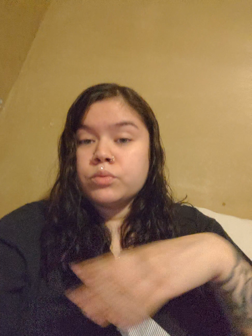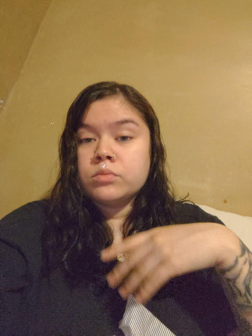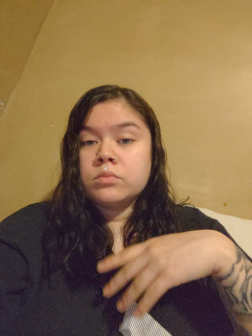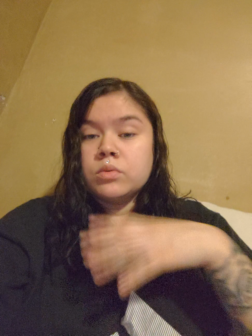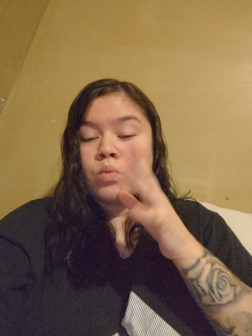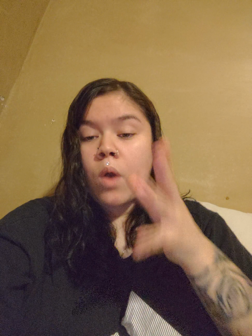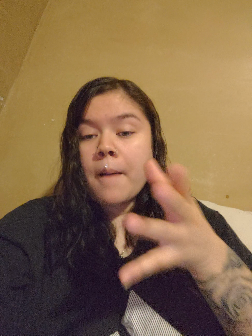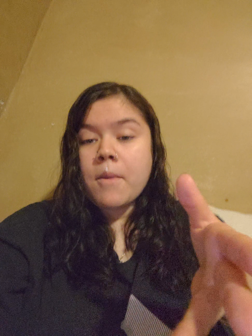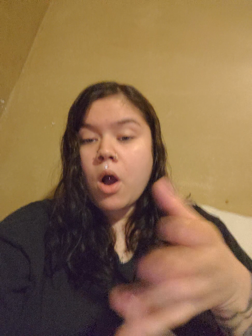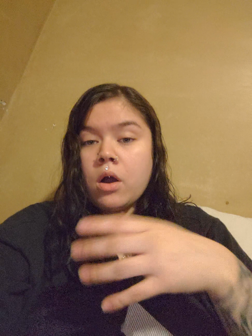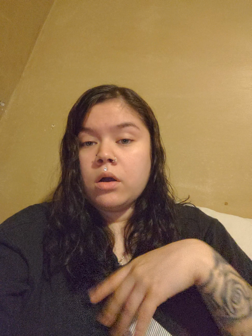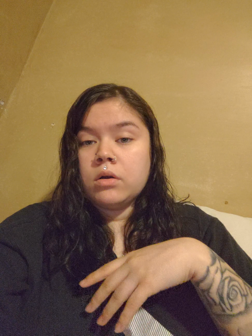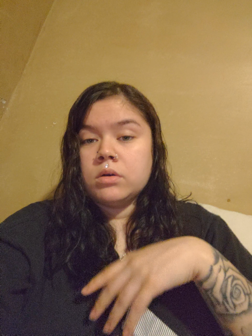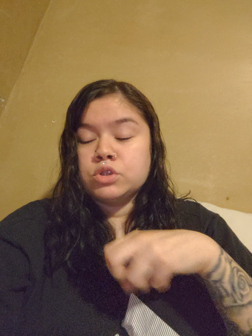grandma